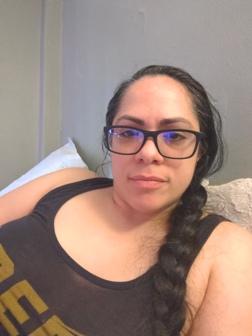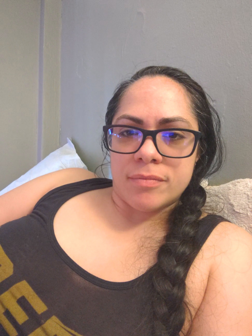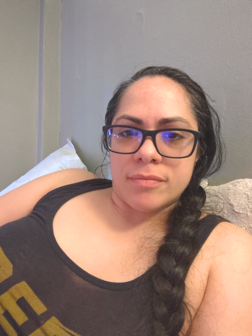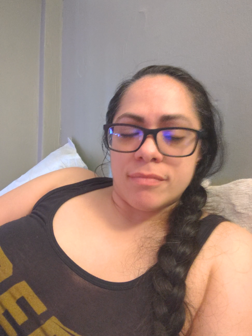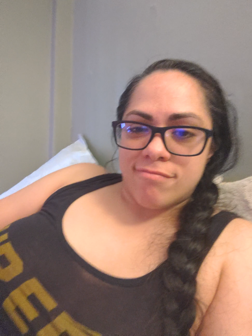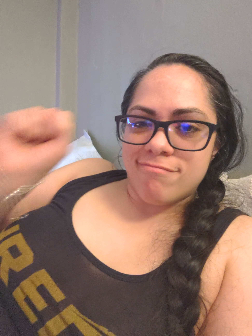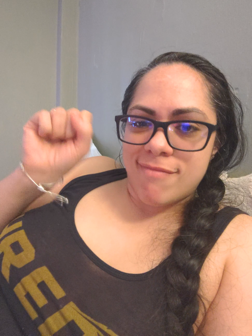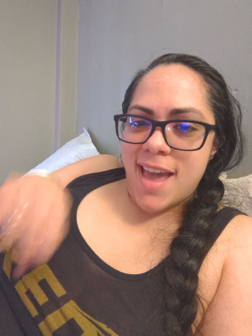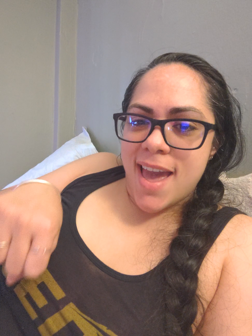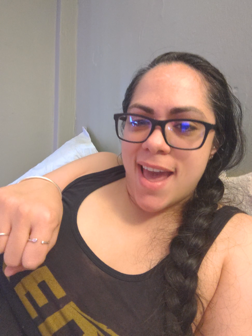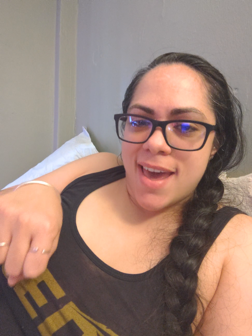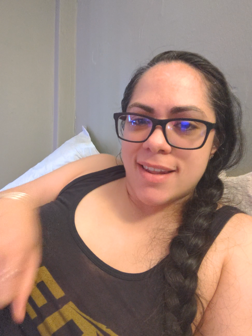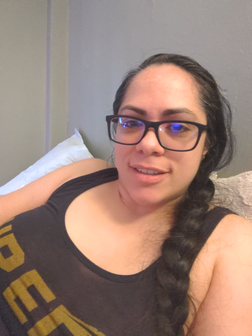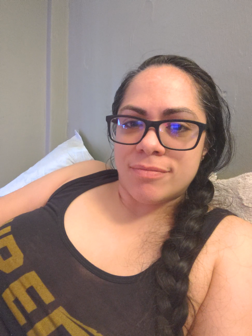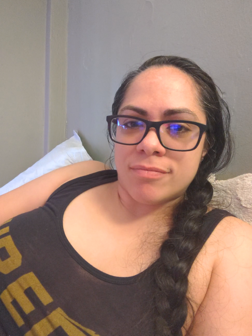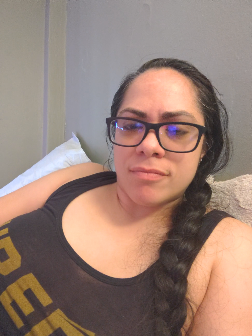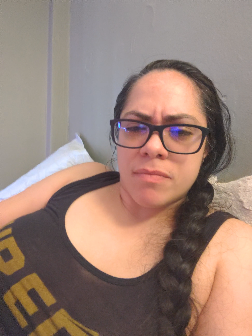can